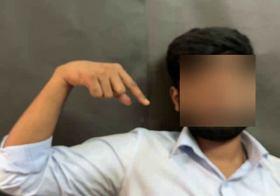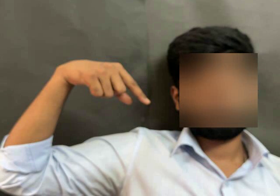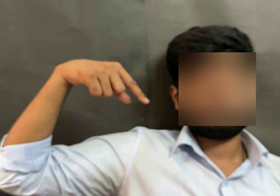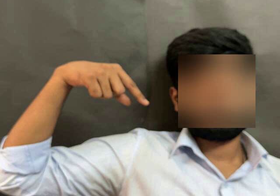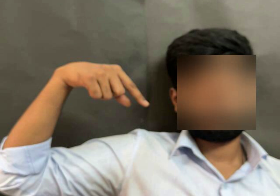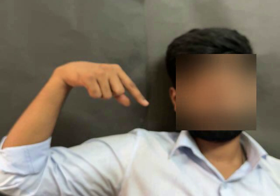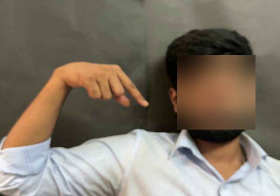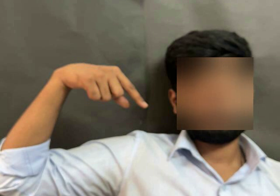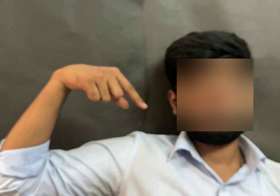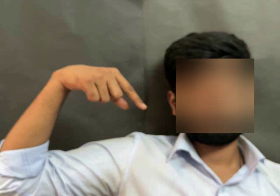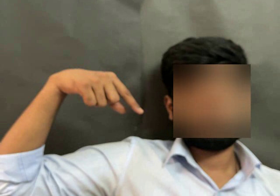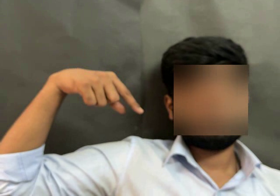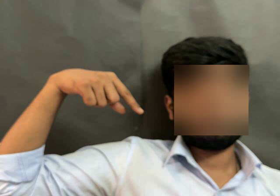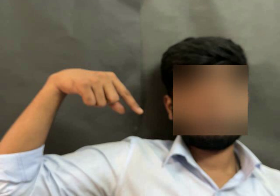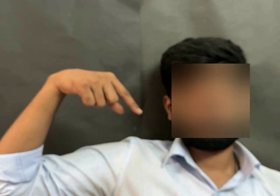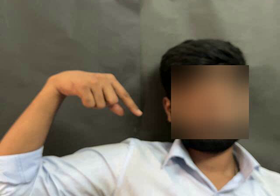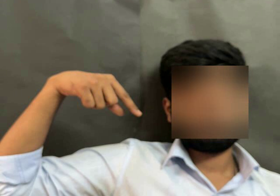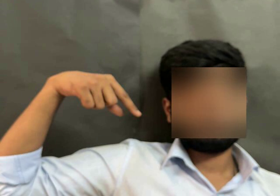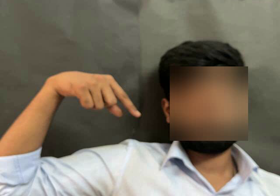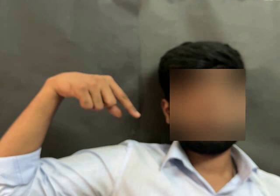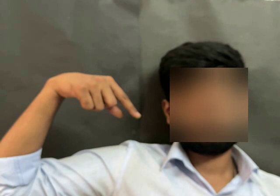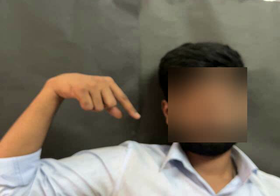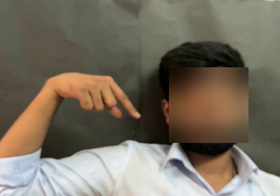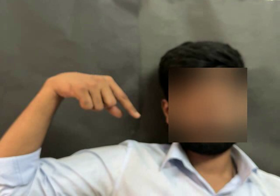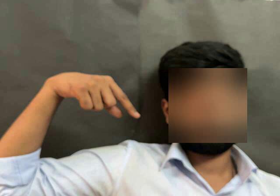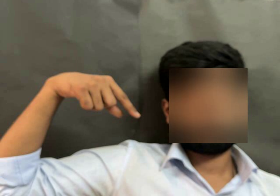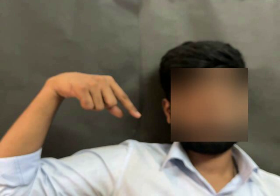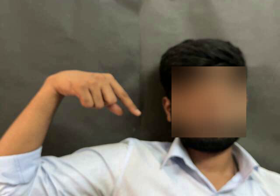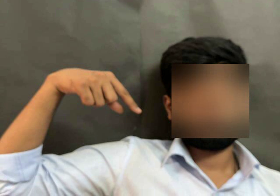Q